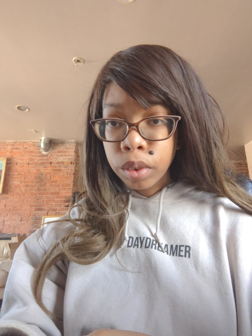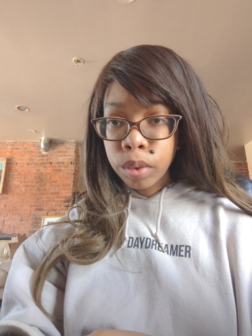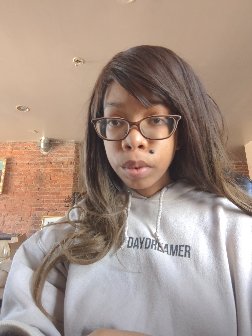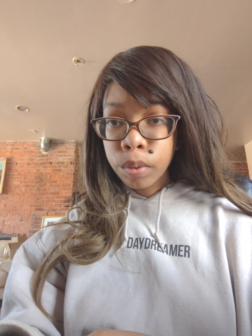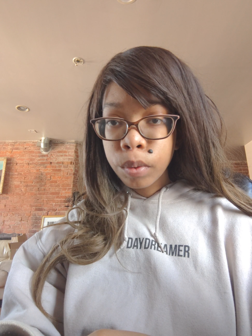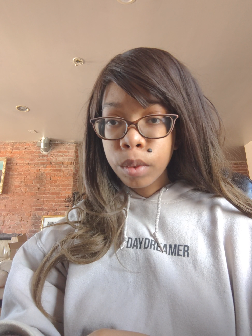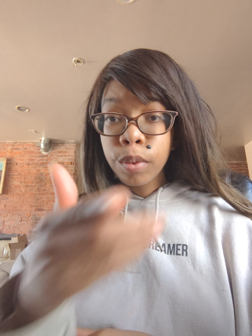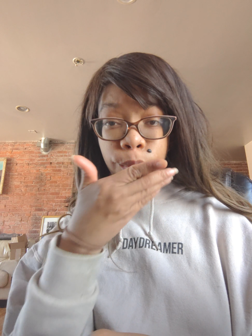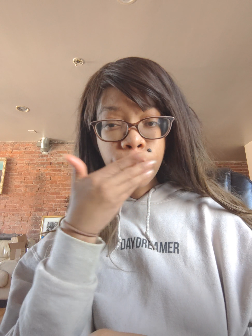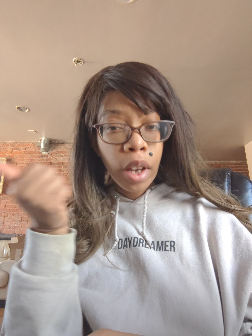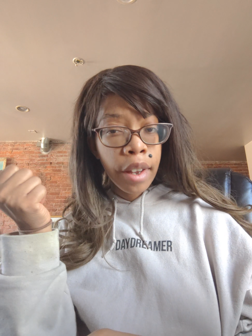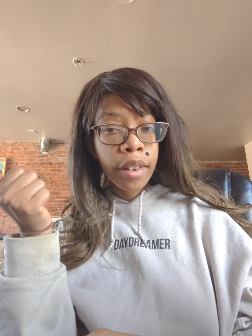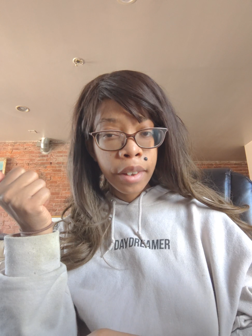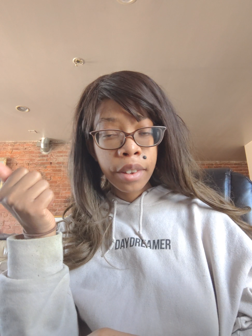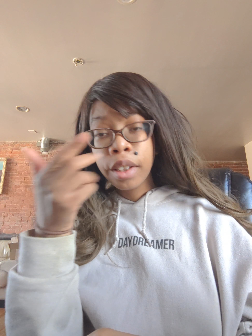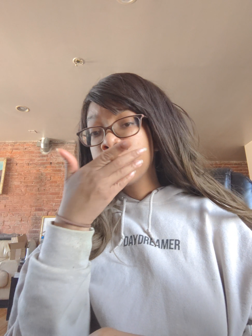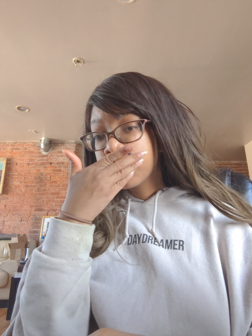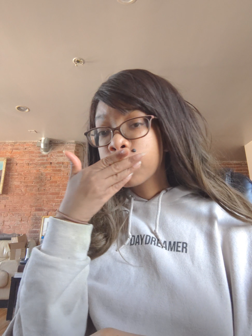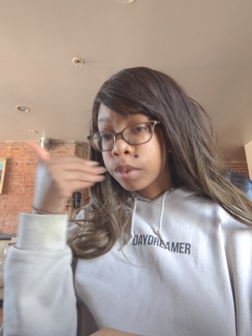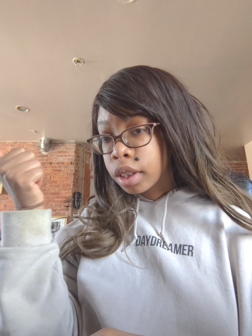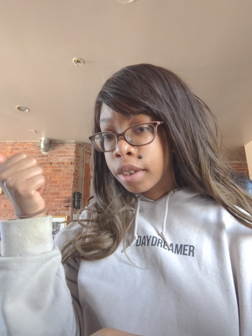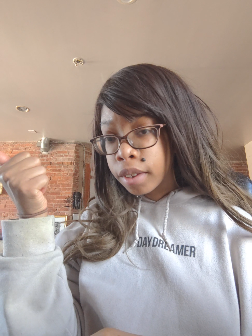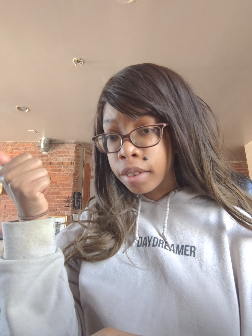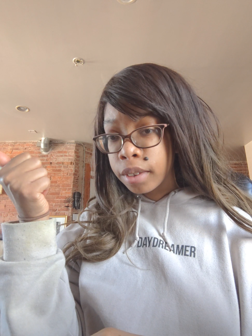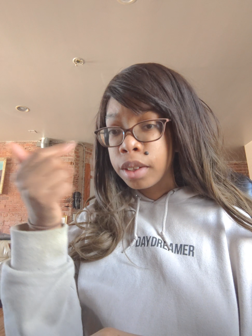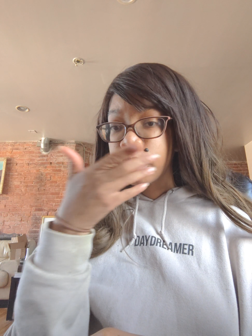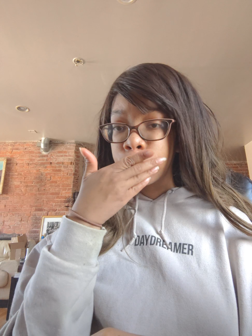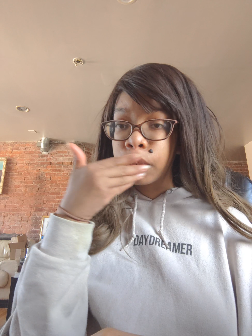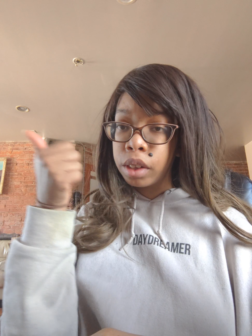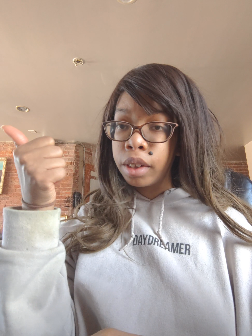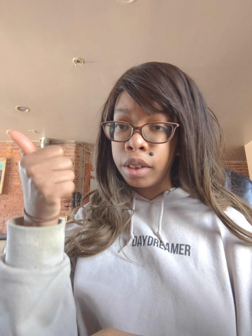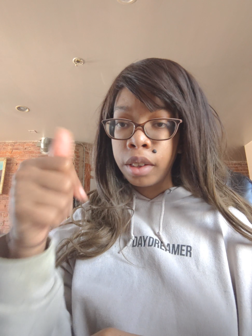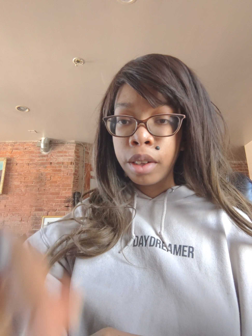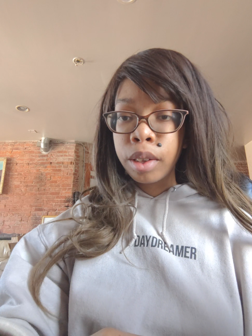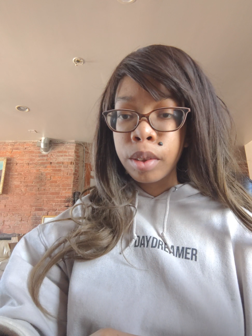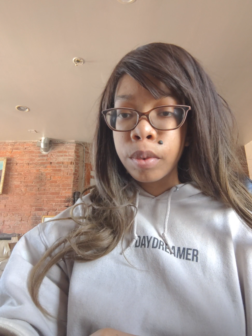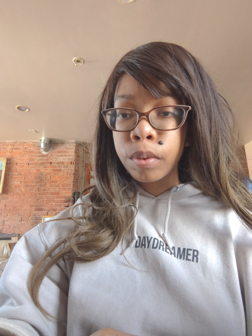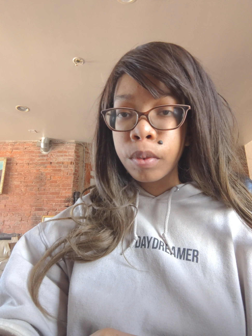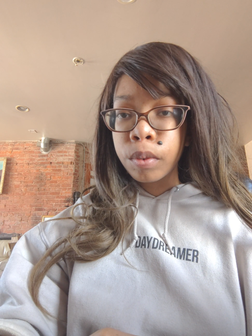better